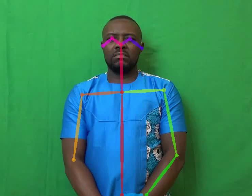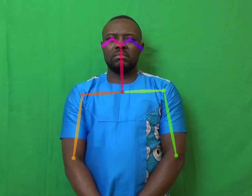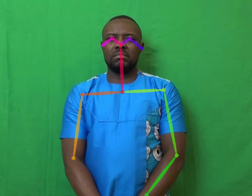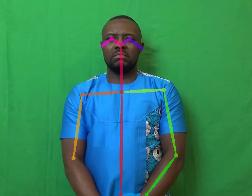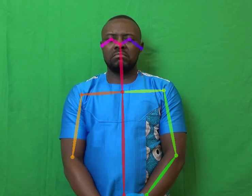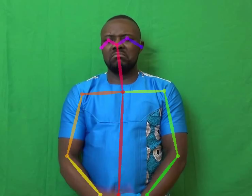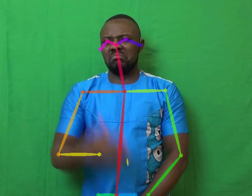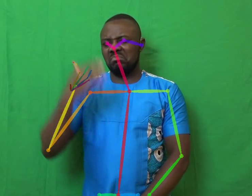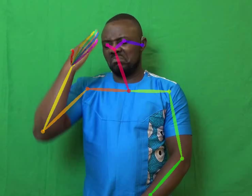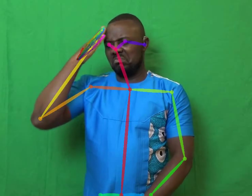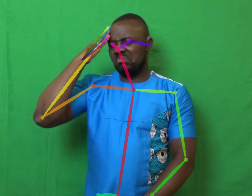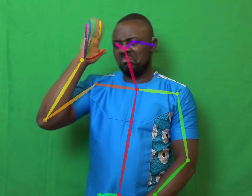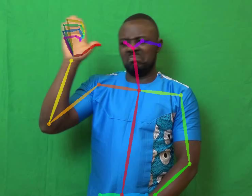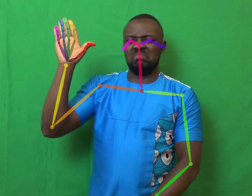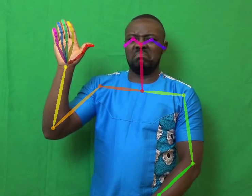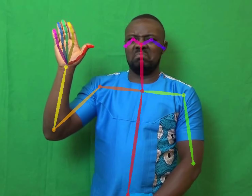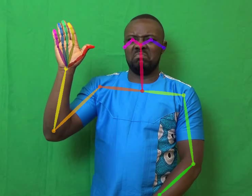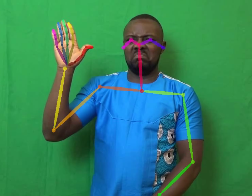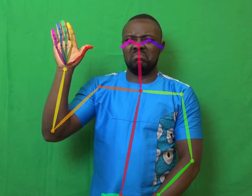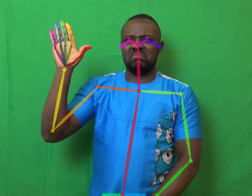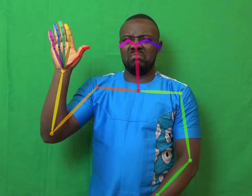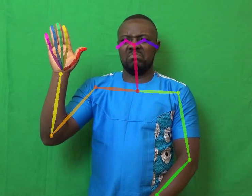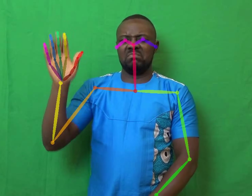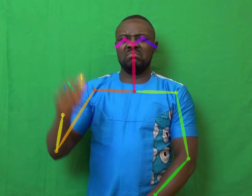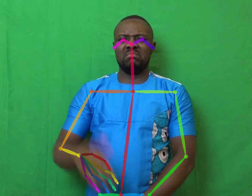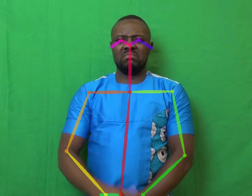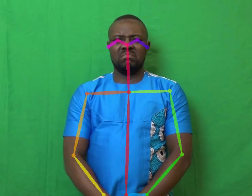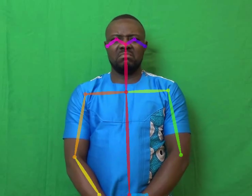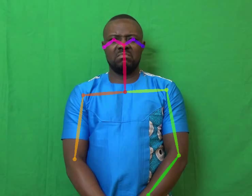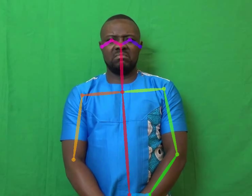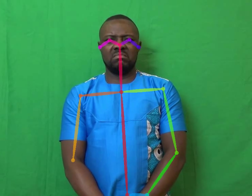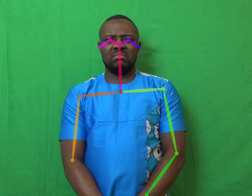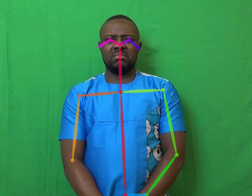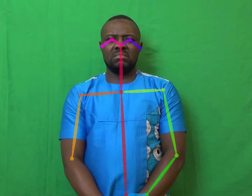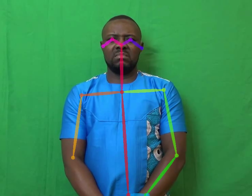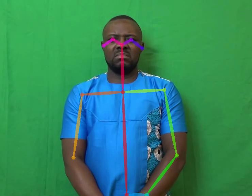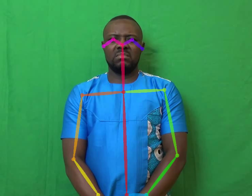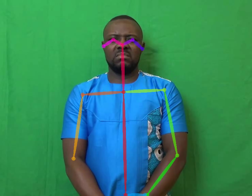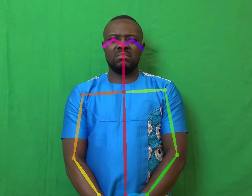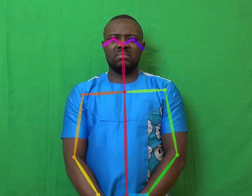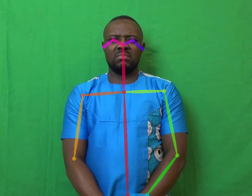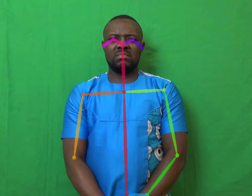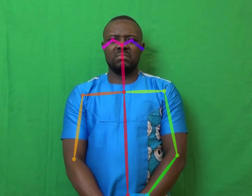unknown